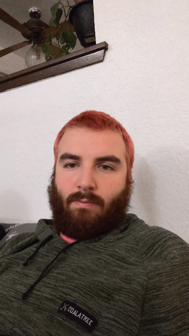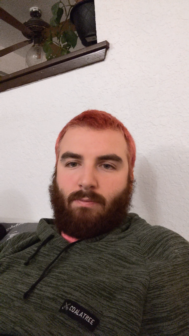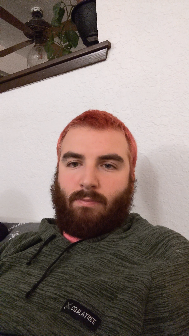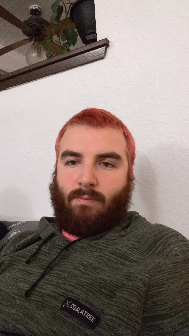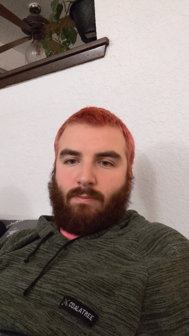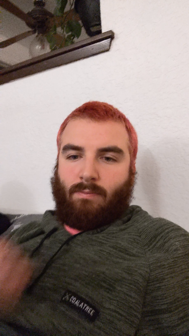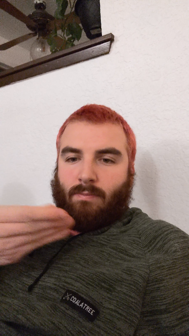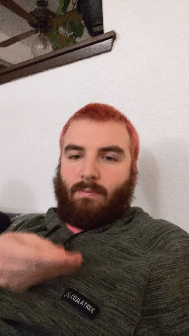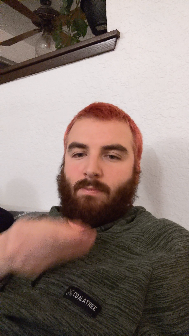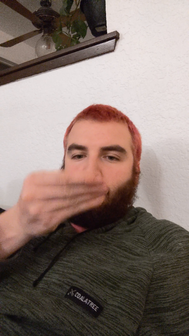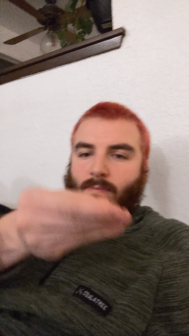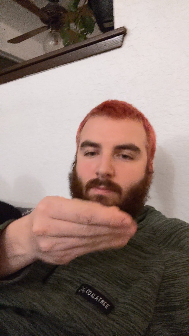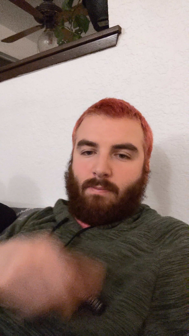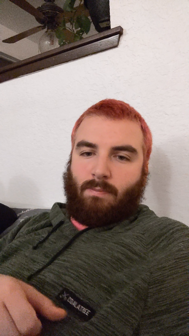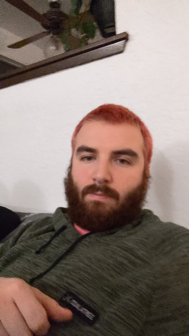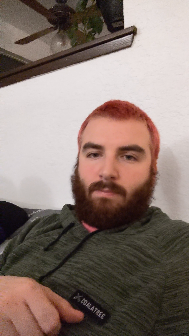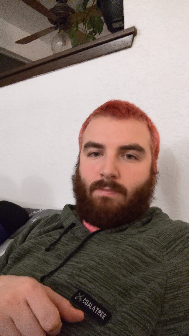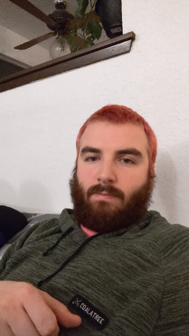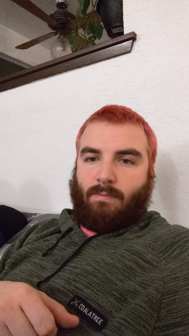buy